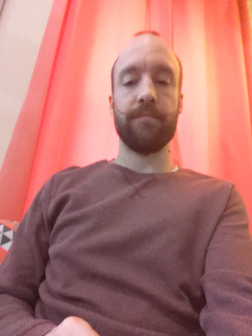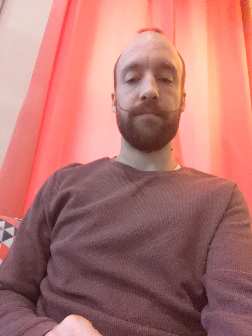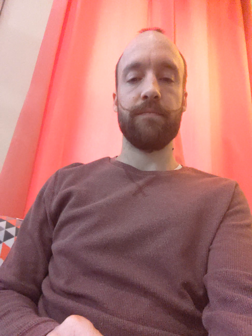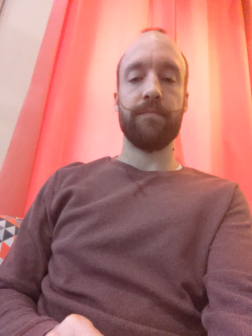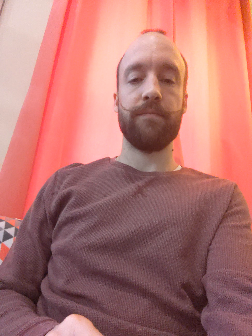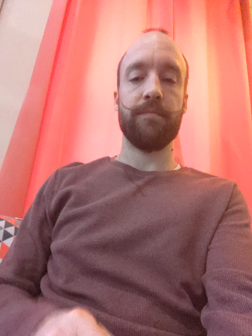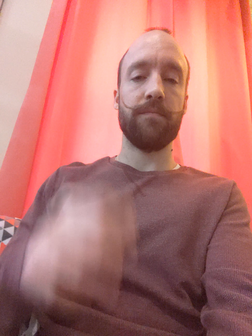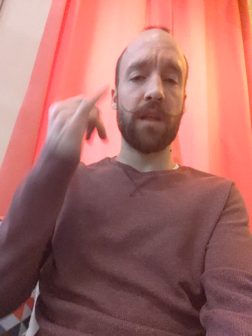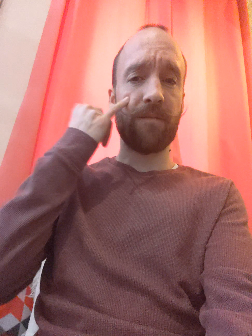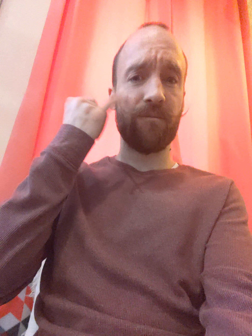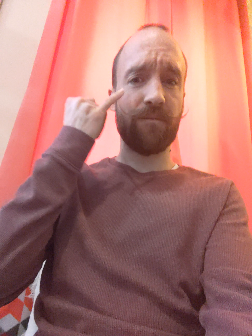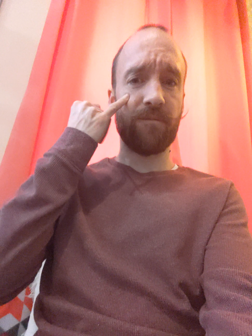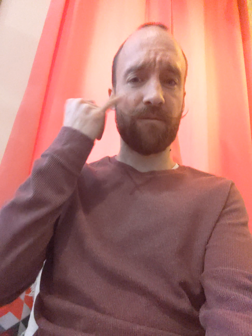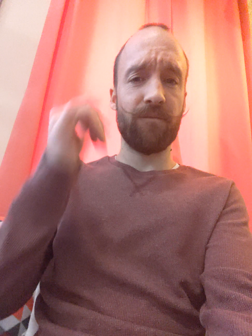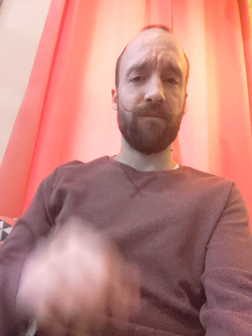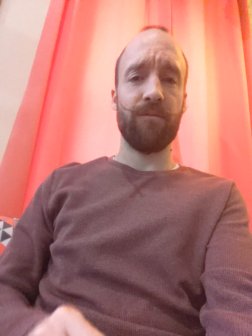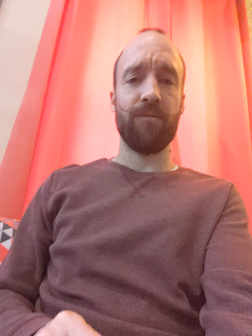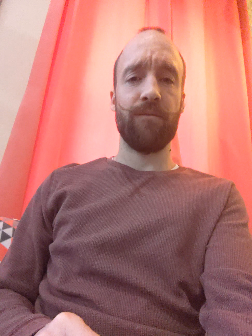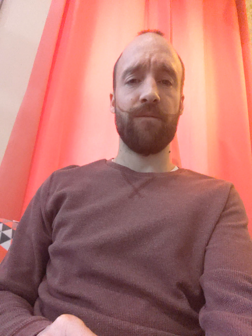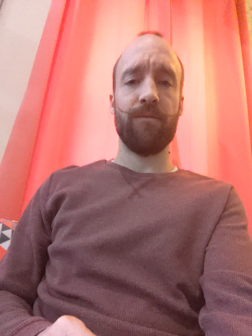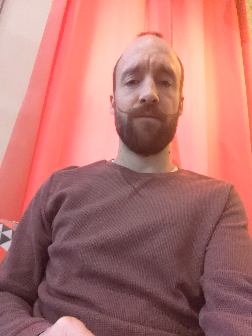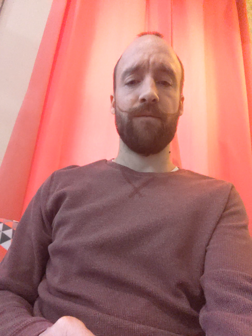if